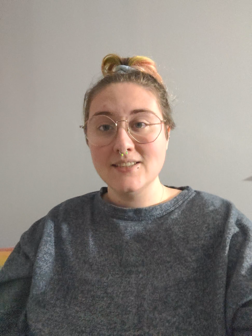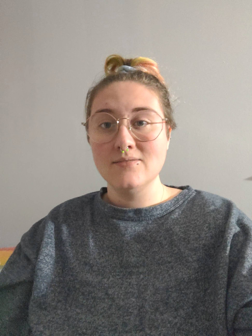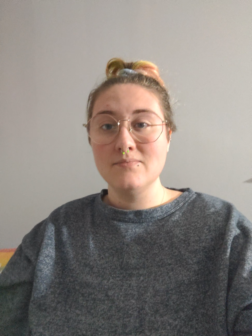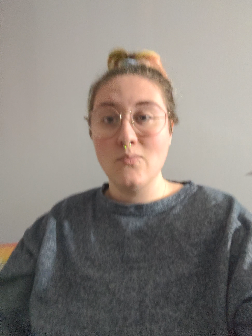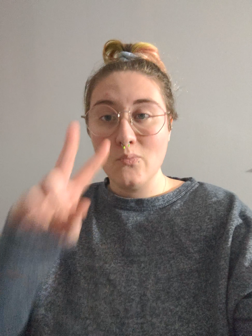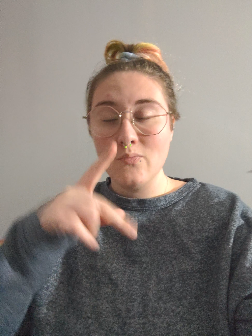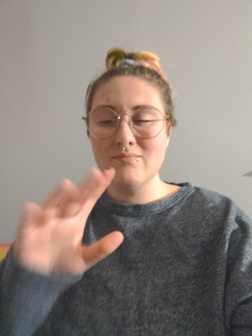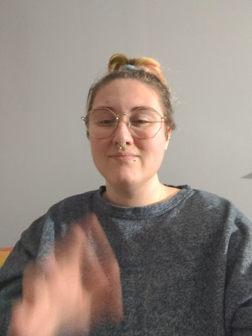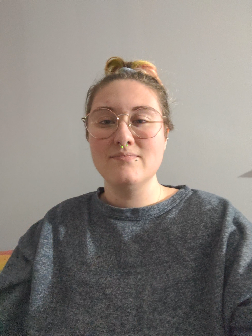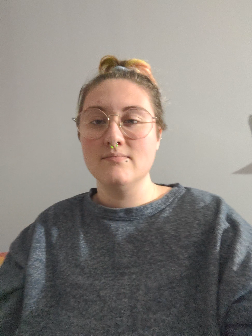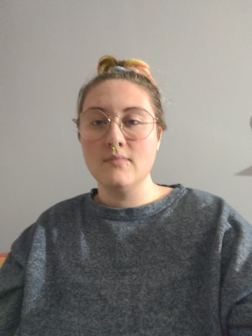red